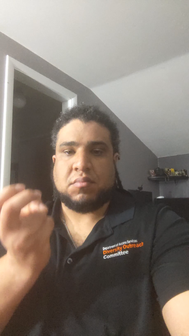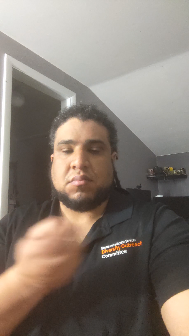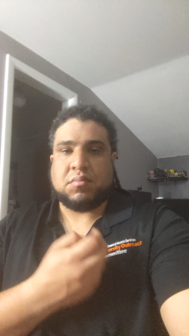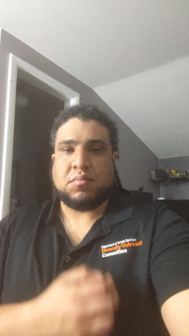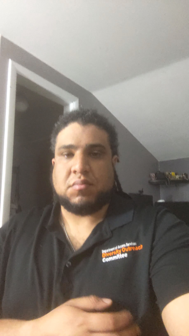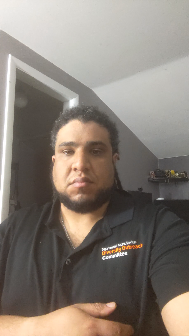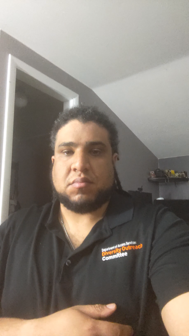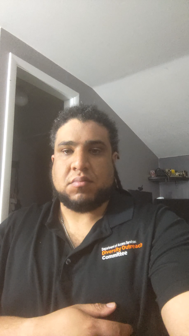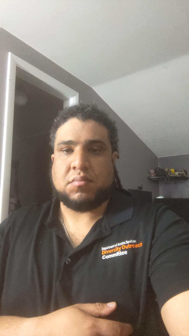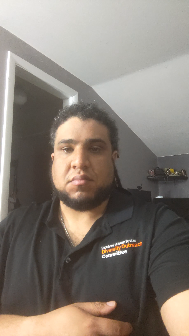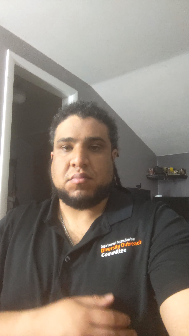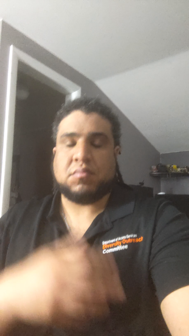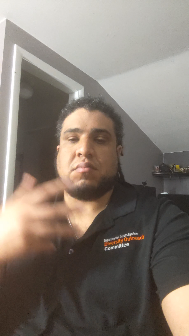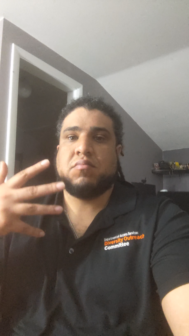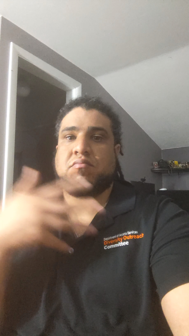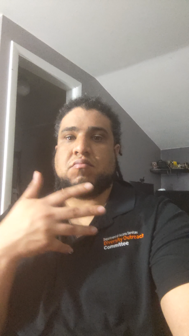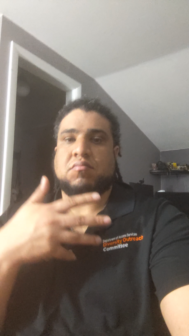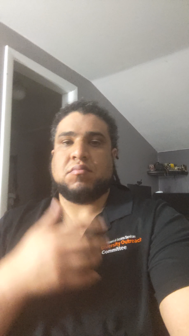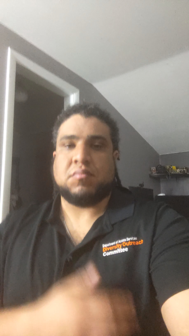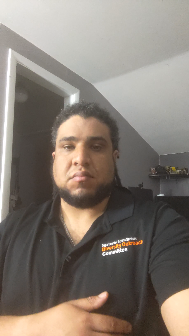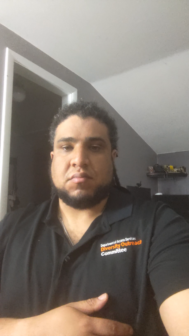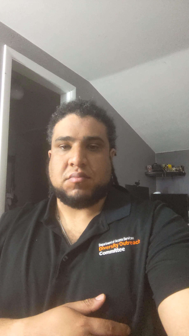scared